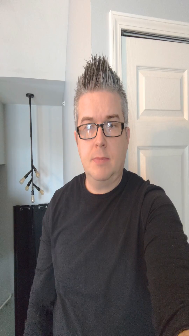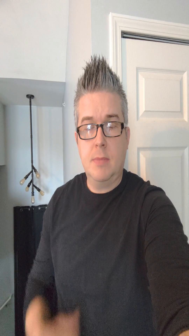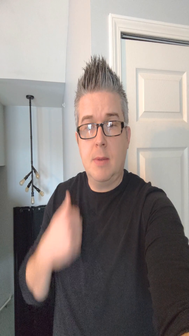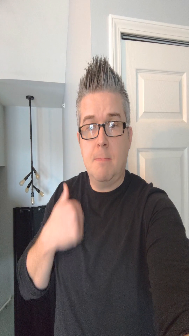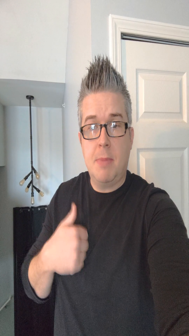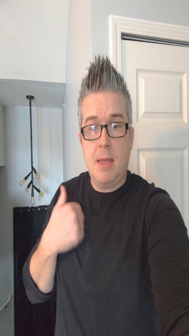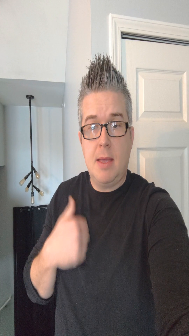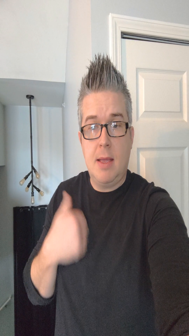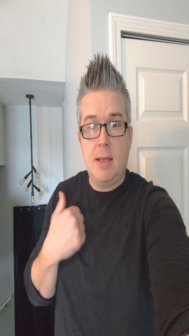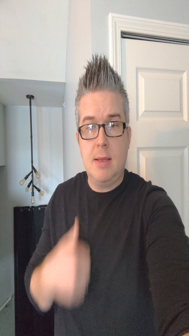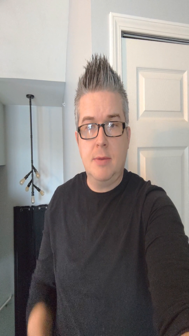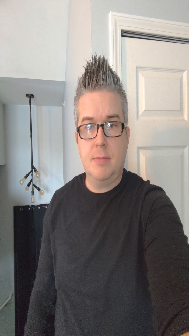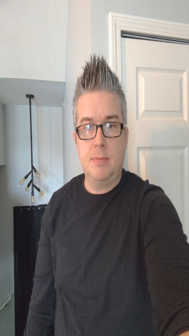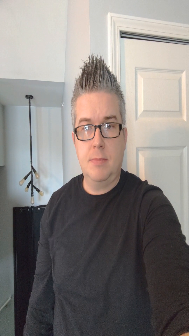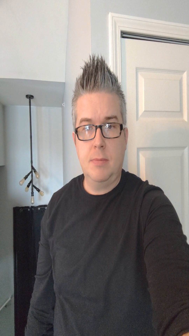bath